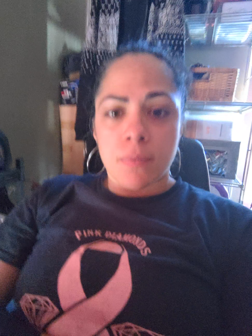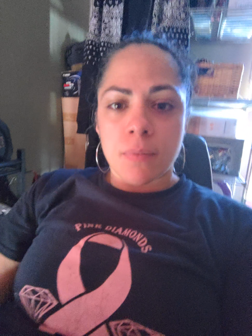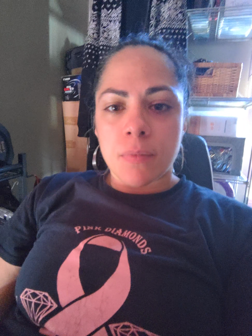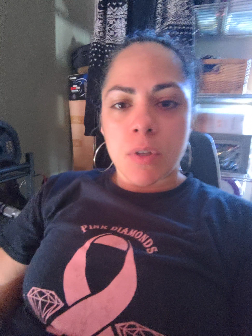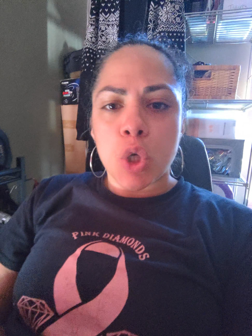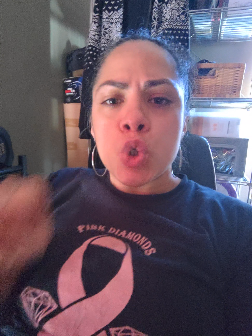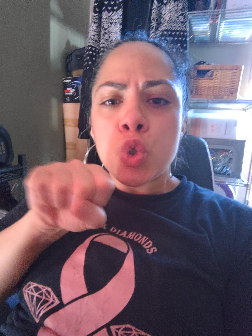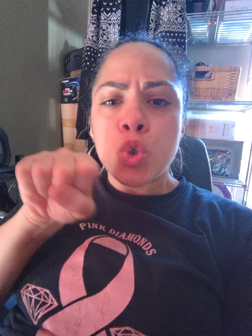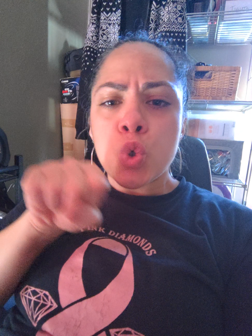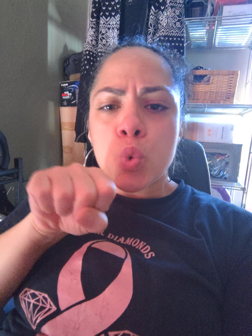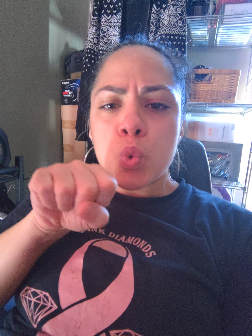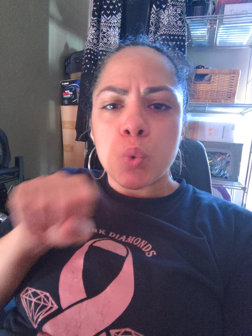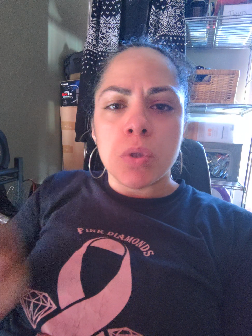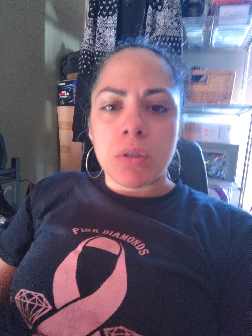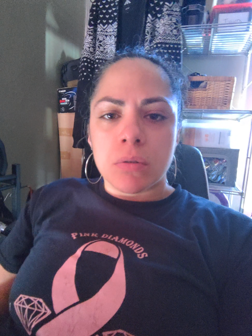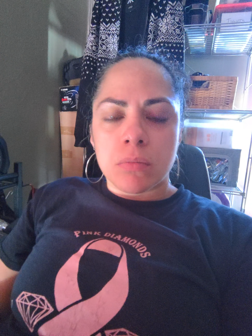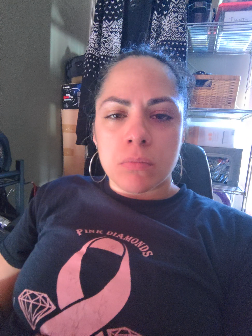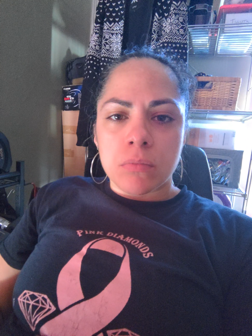shoe